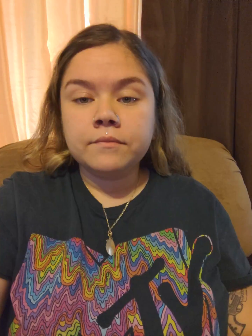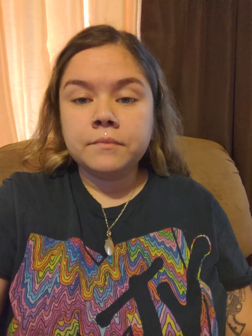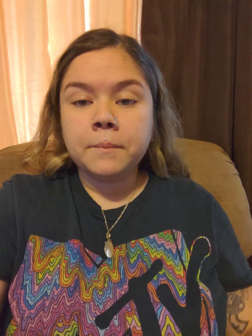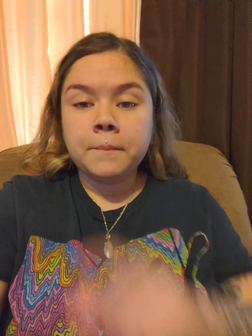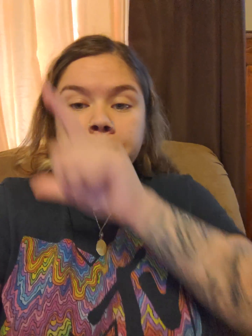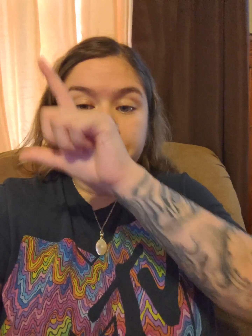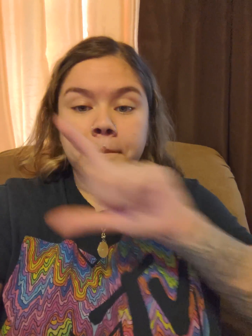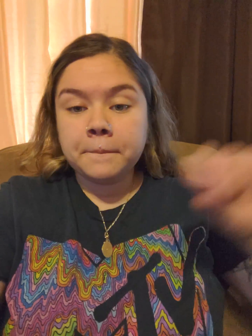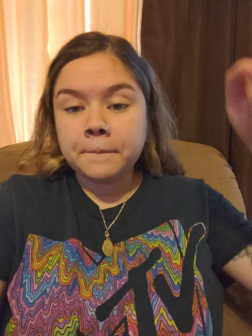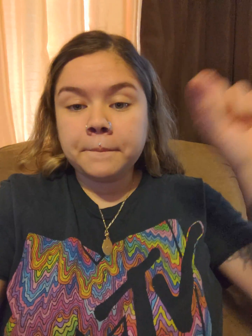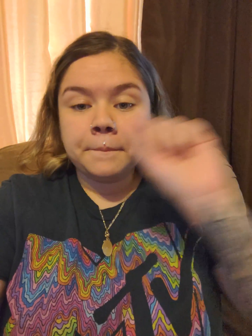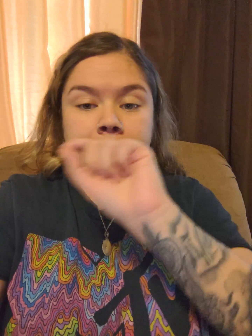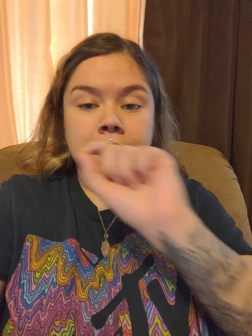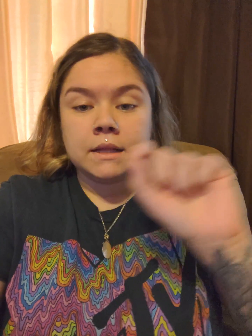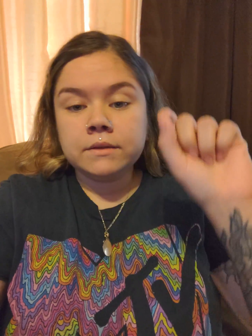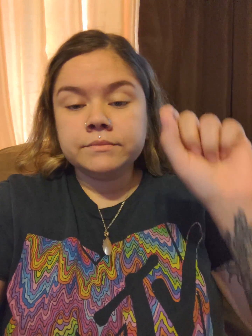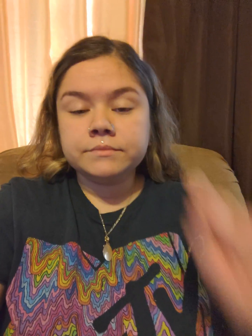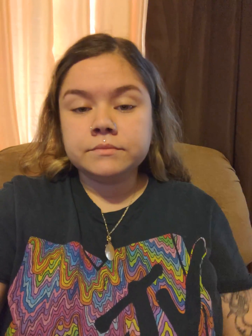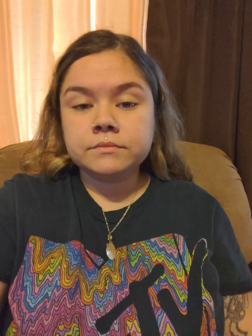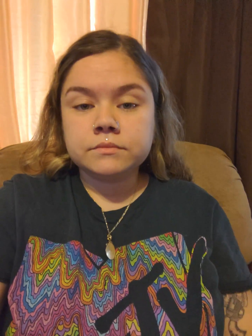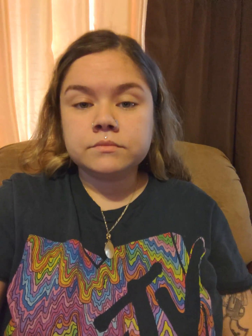peas